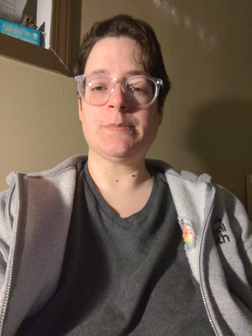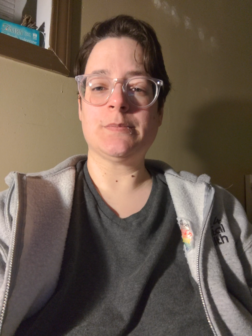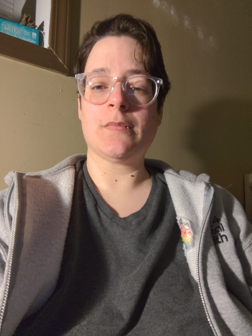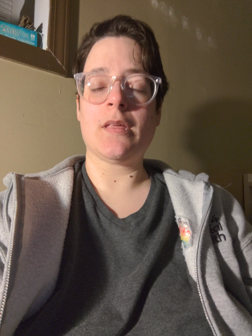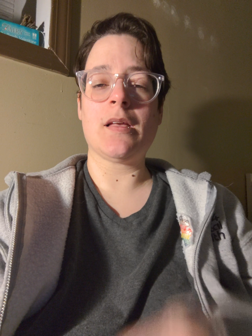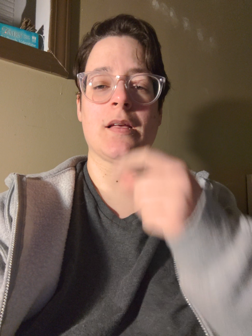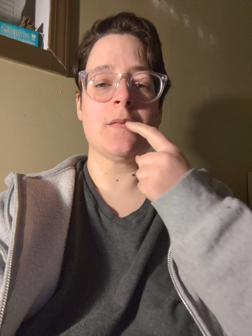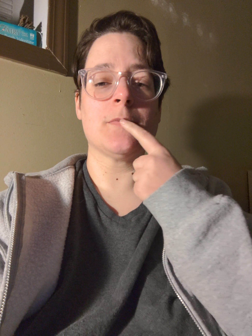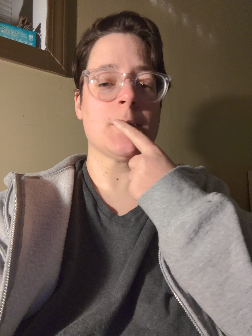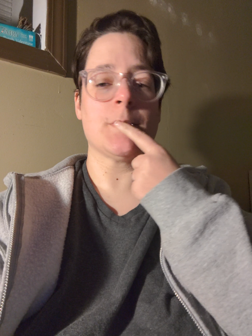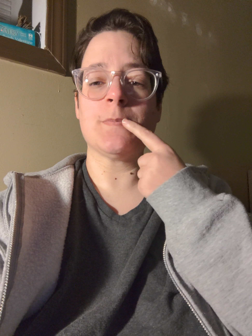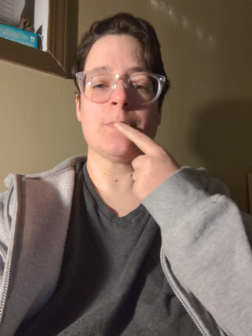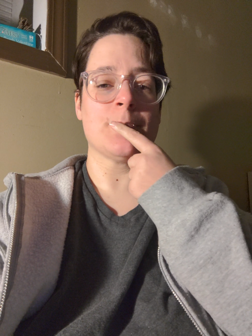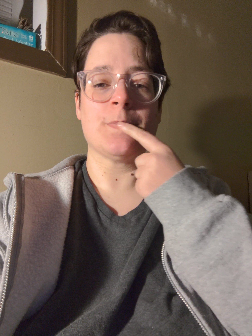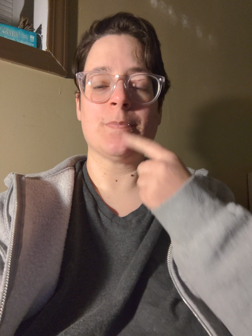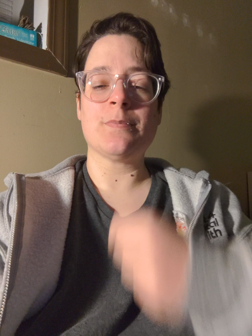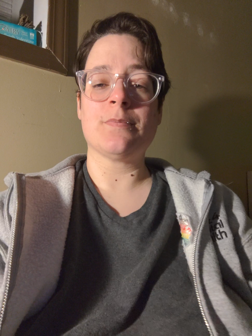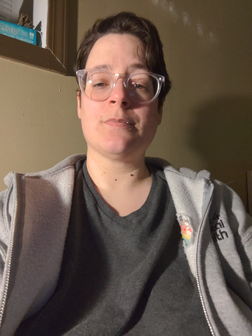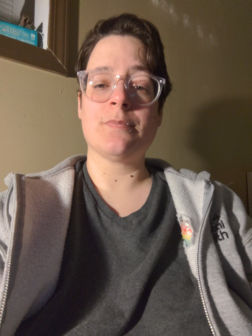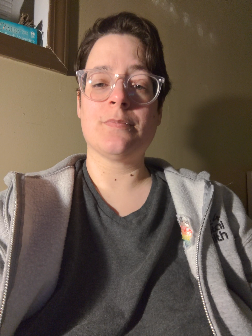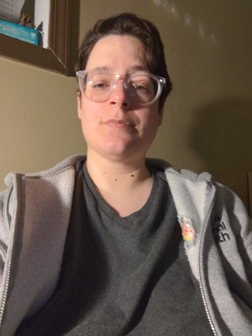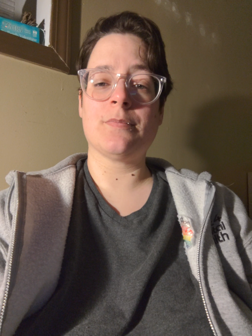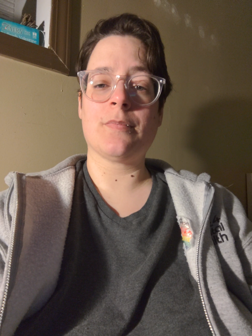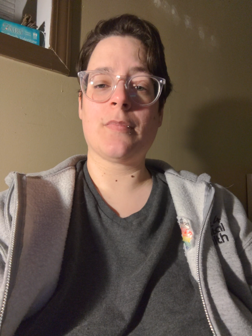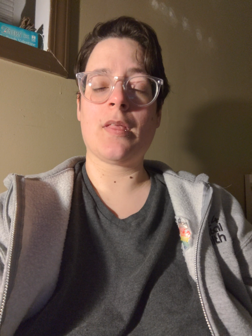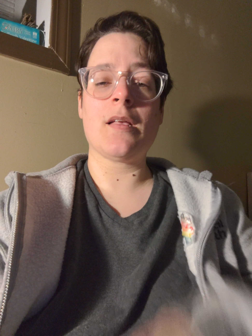lips